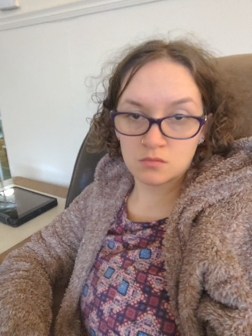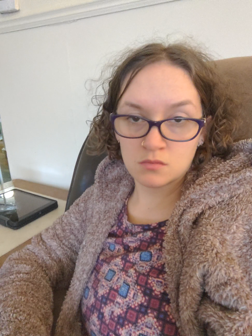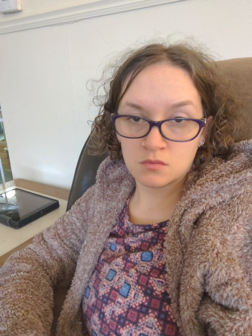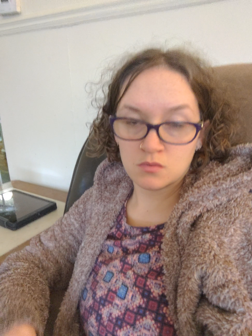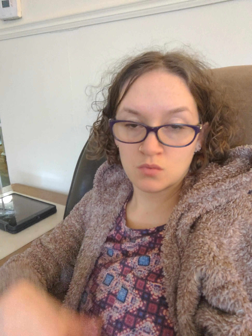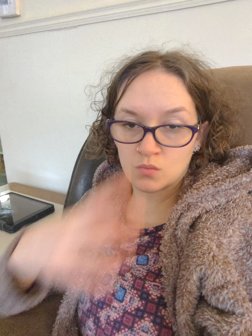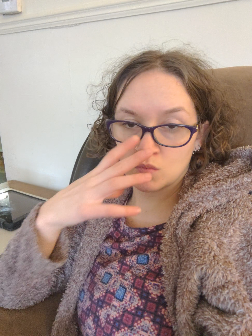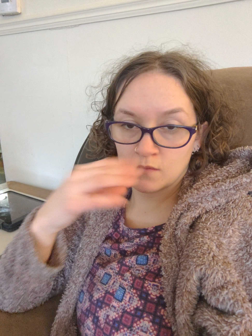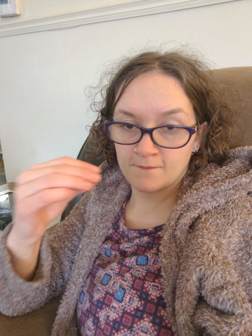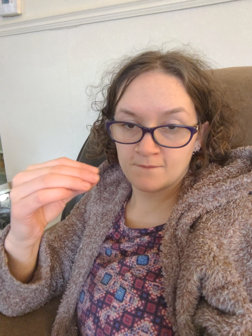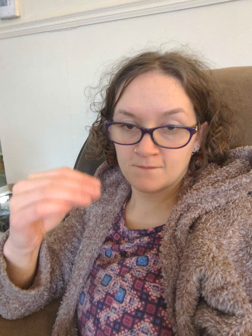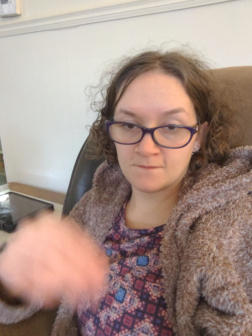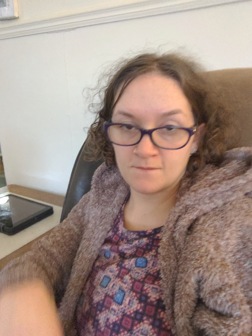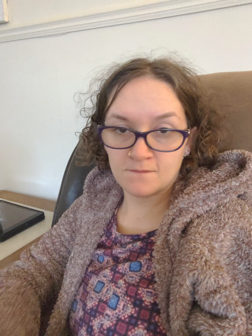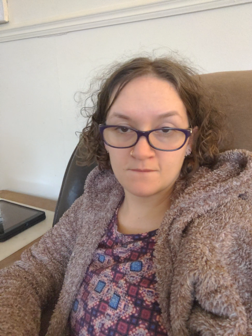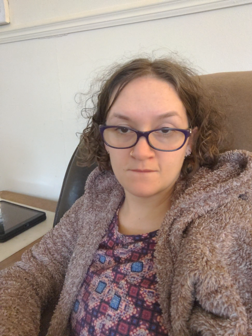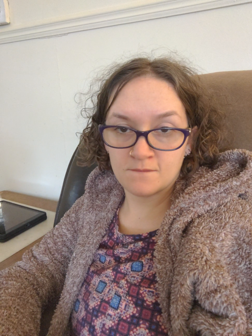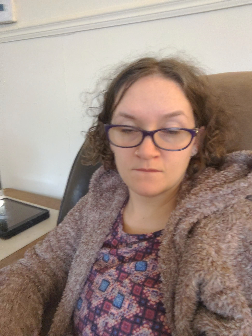wolf